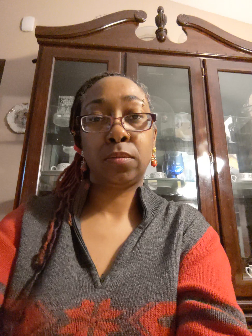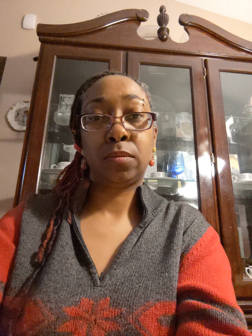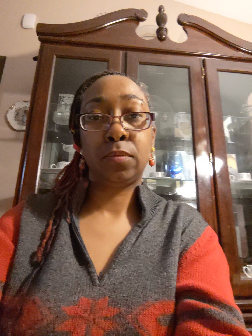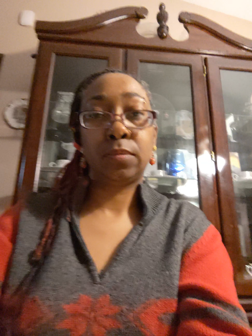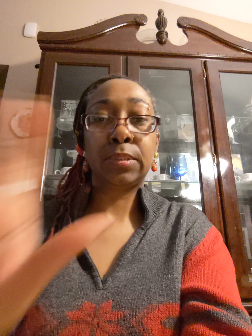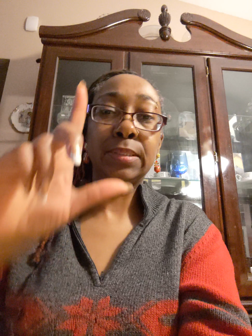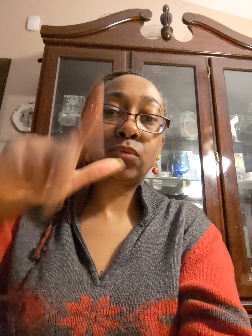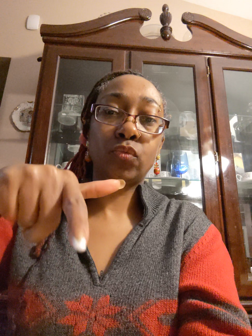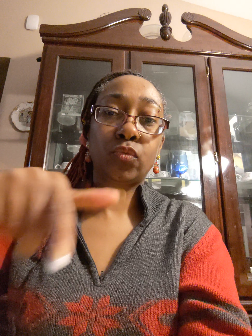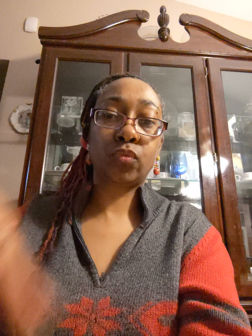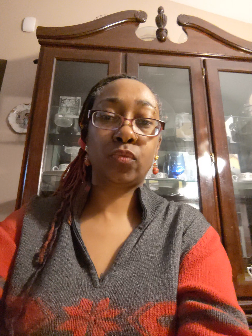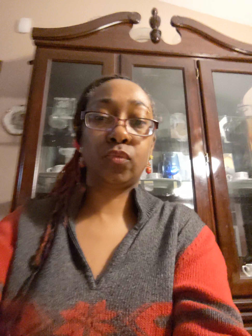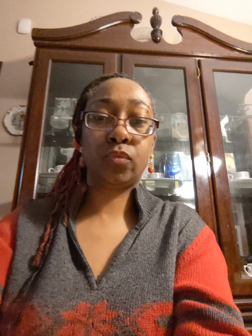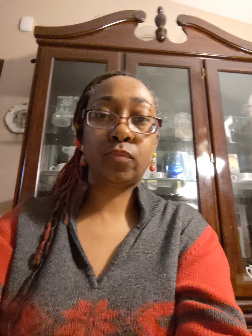later